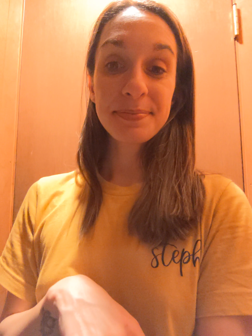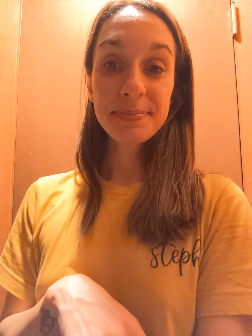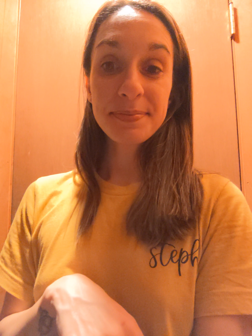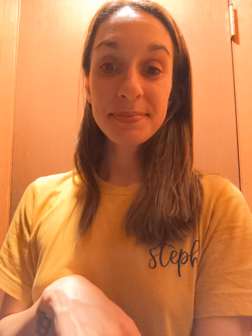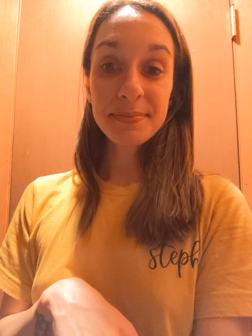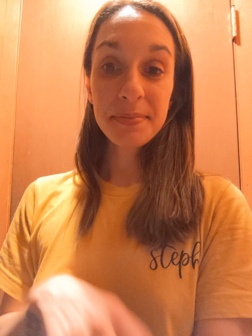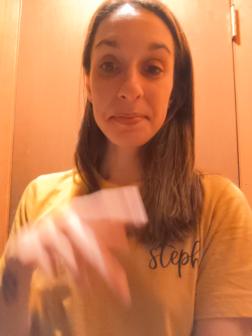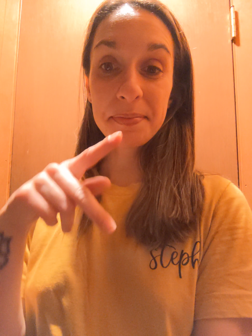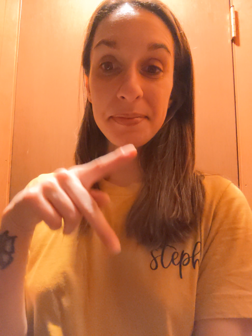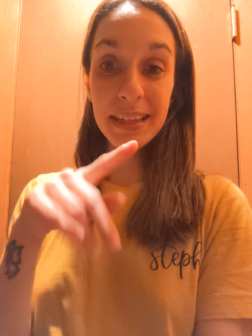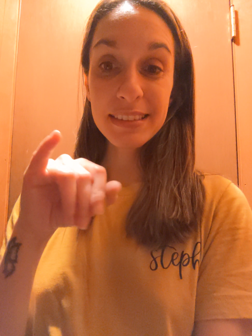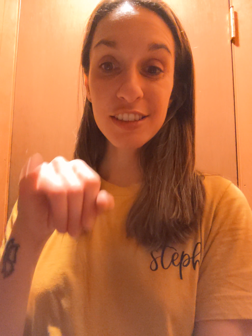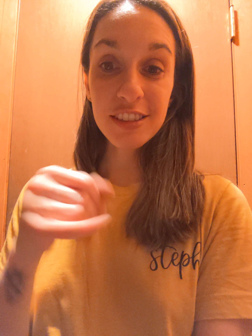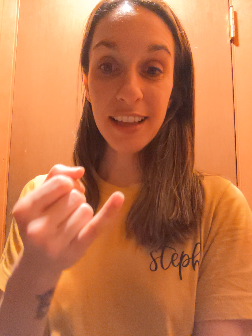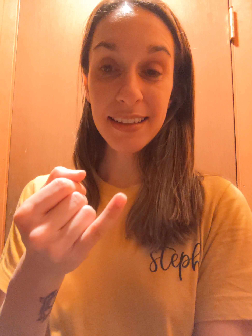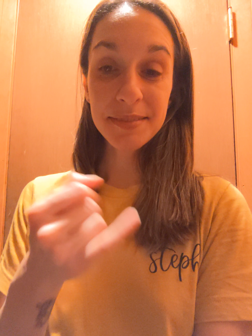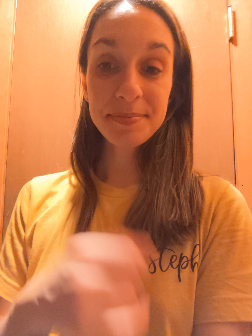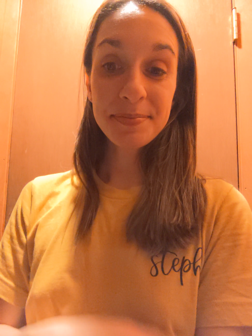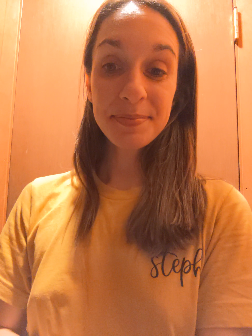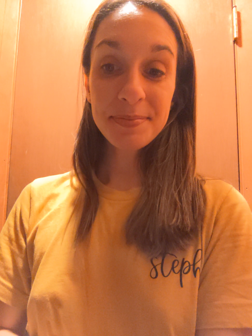pajamas